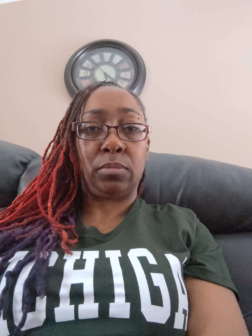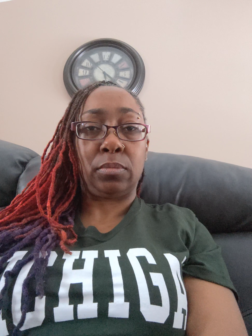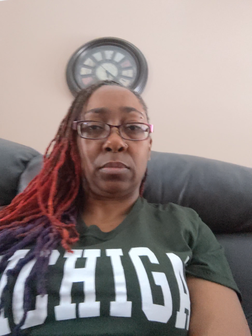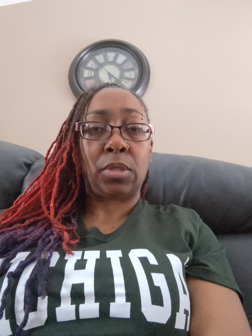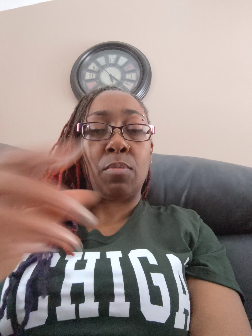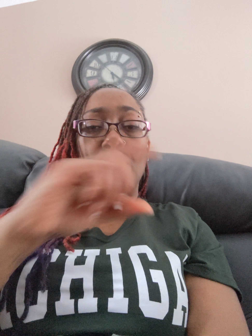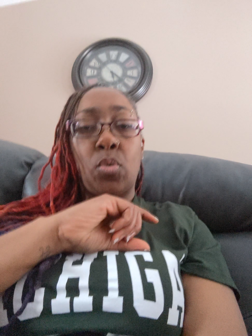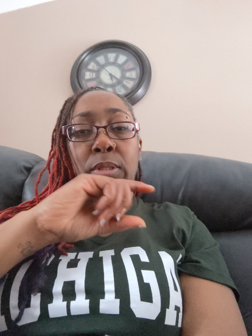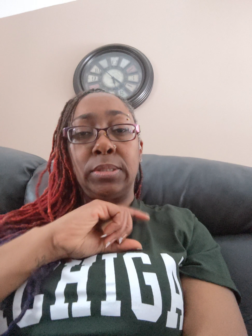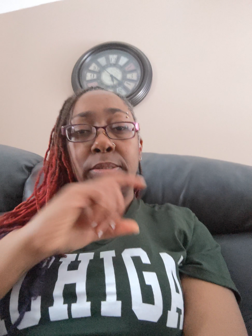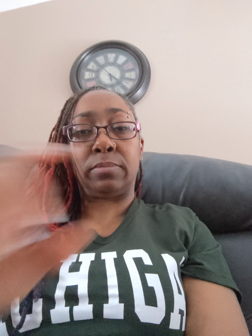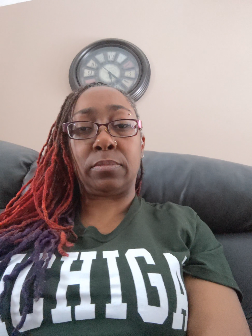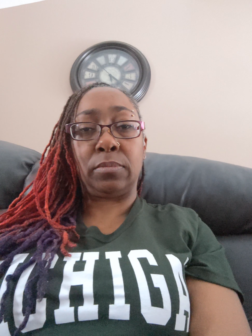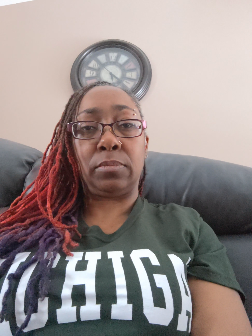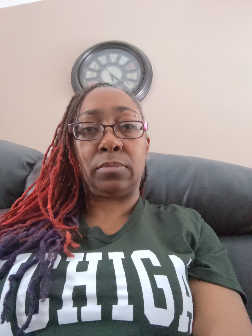police